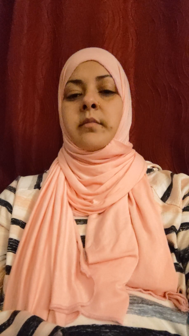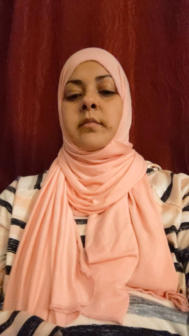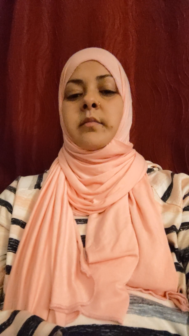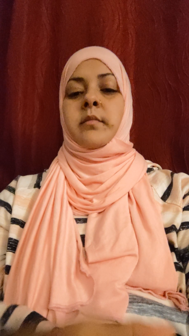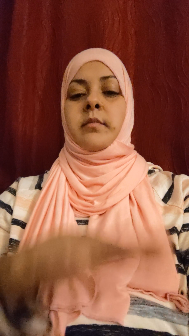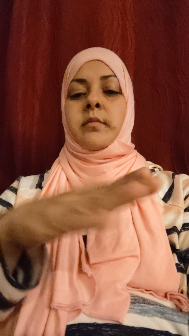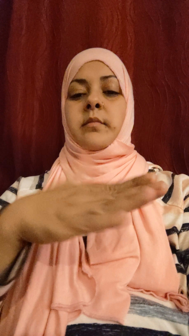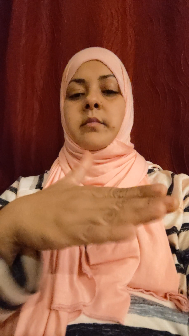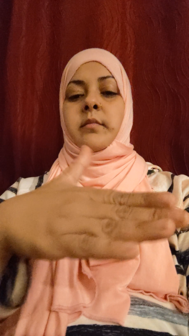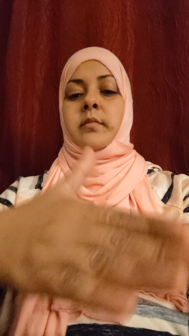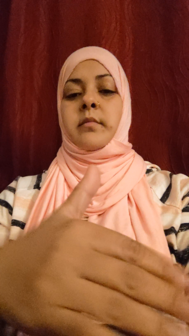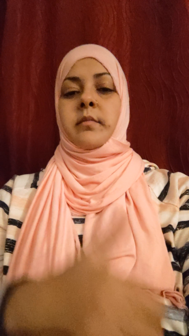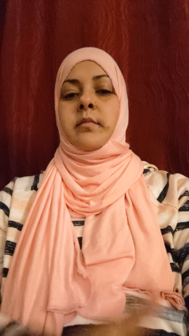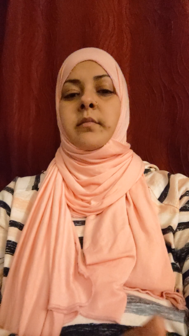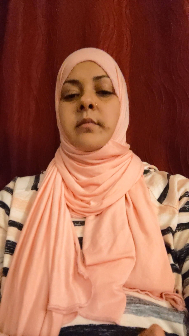cook